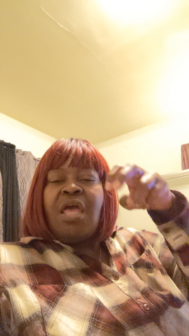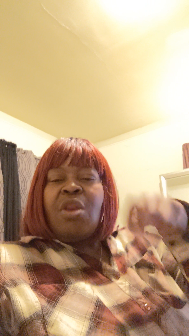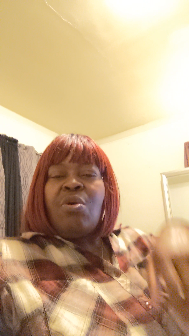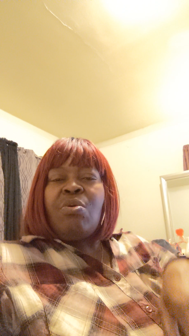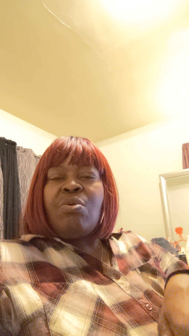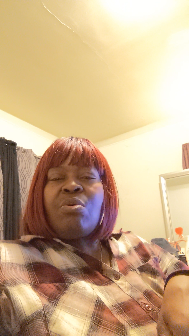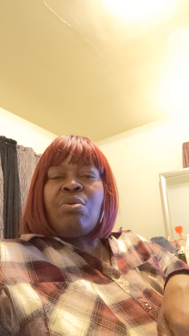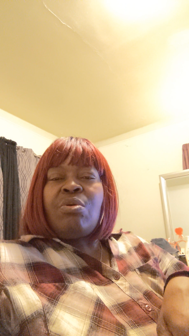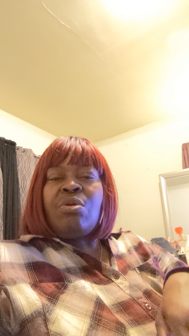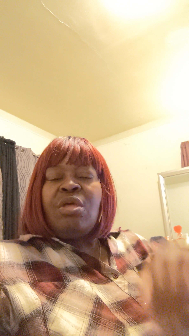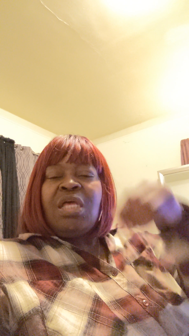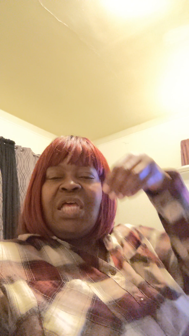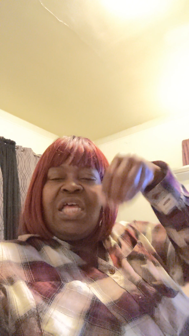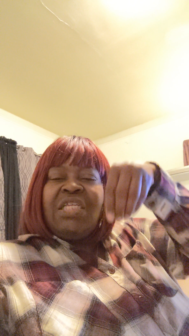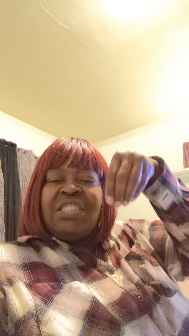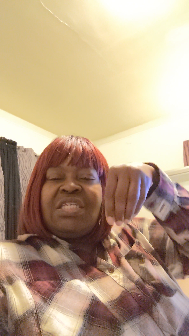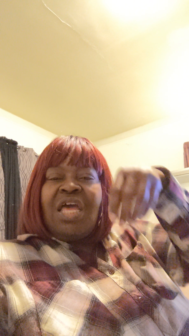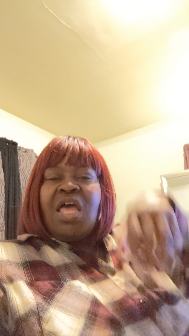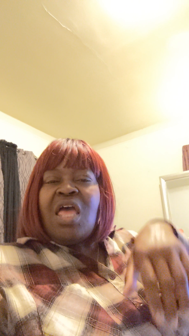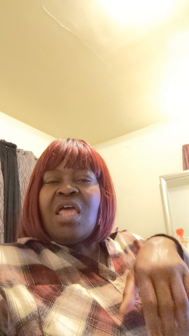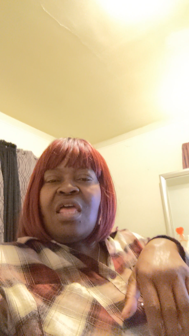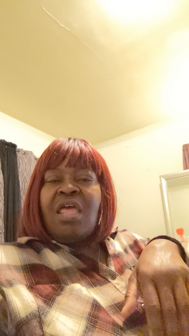inside